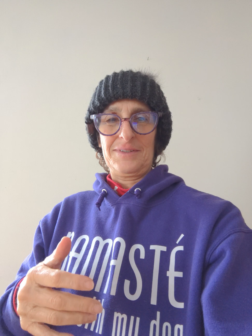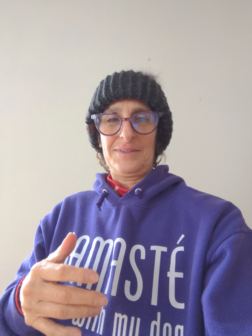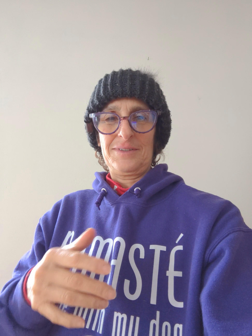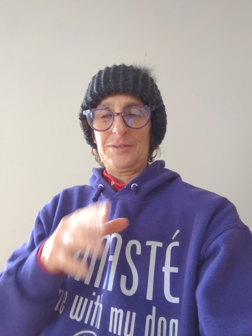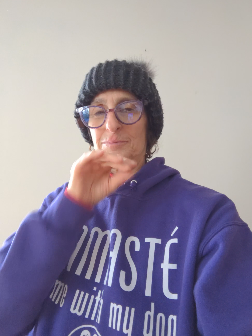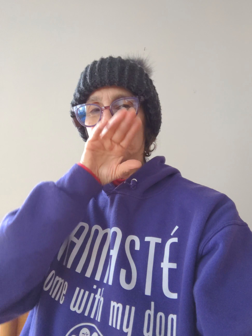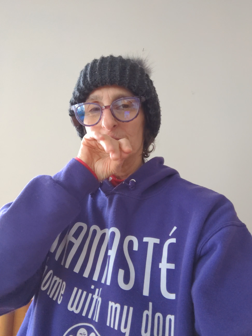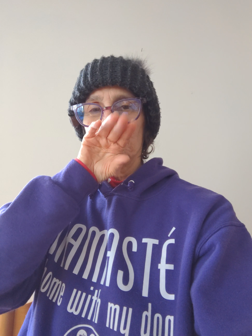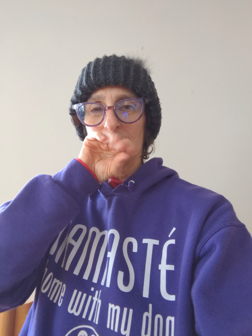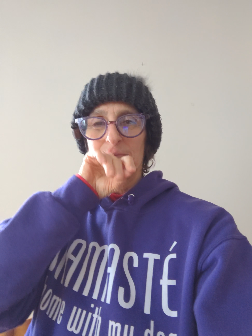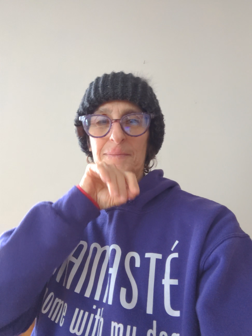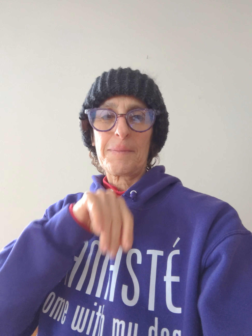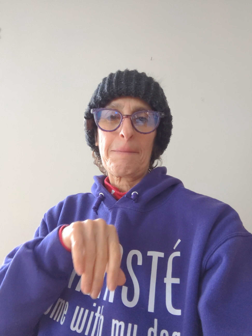goose